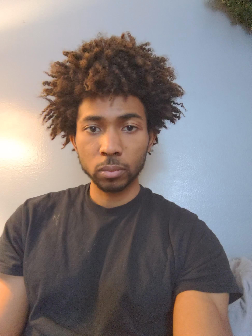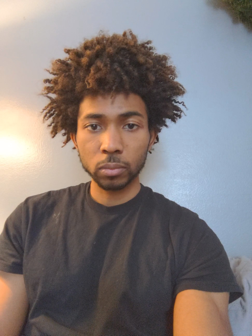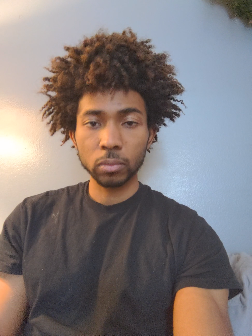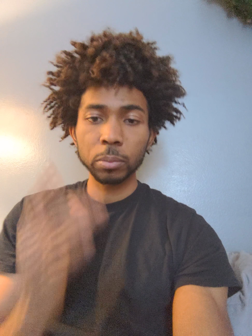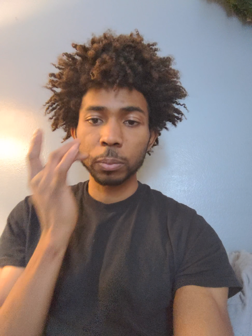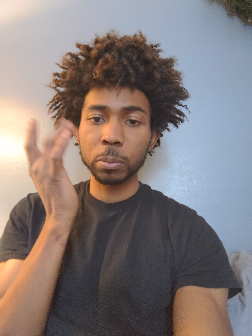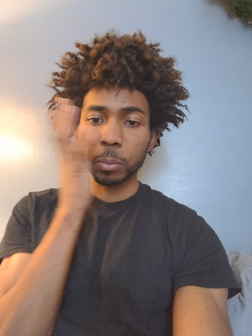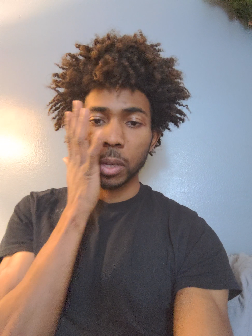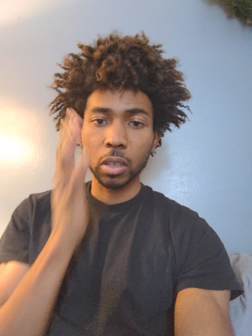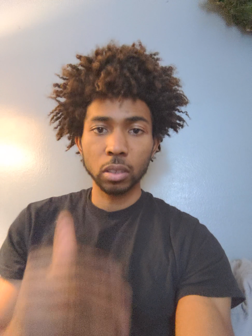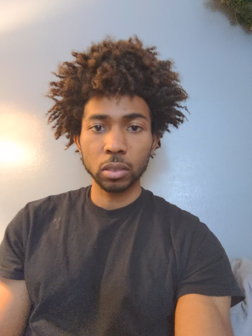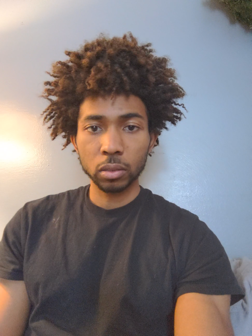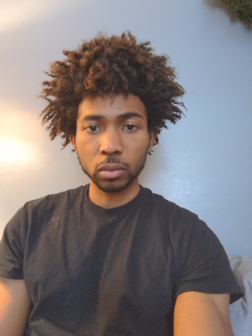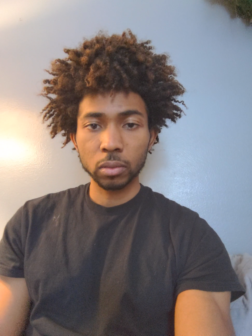bee